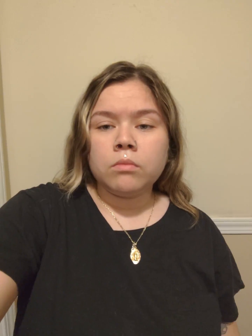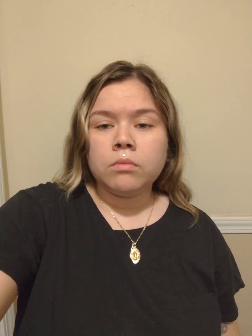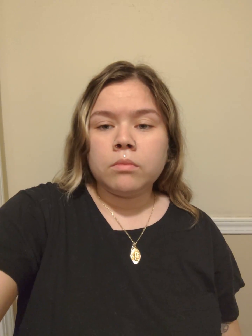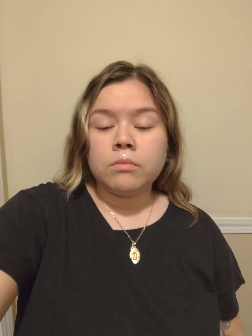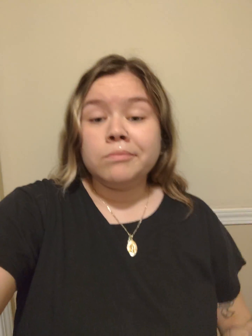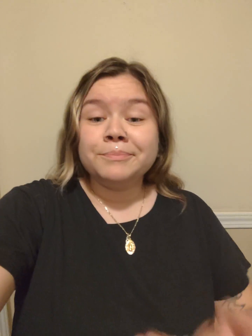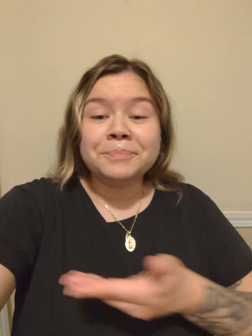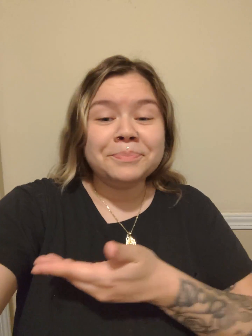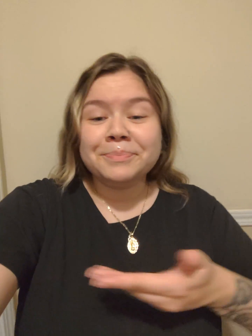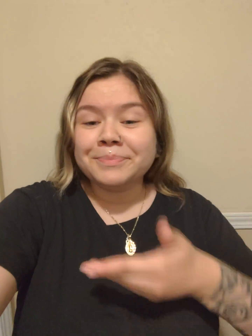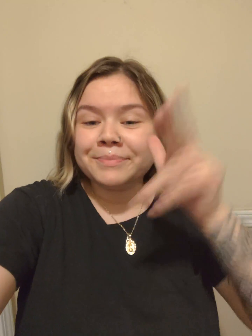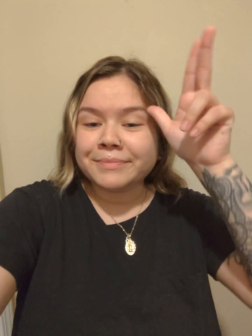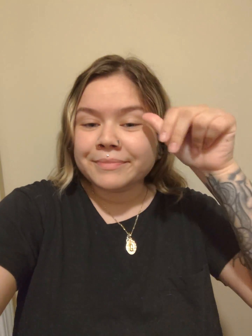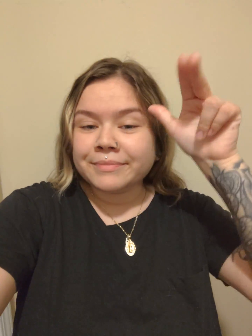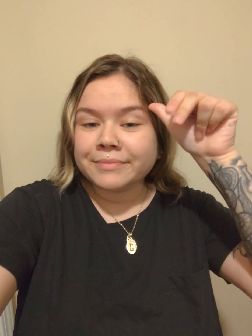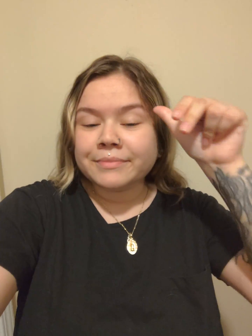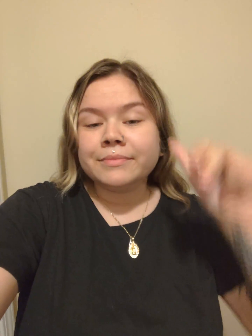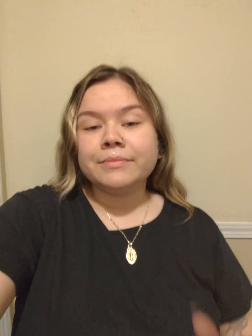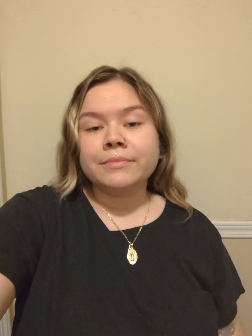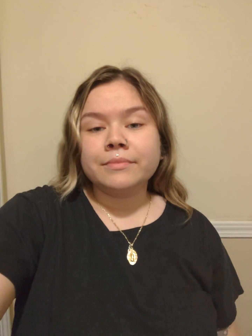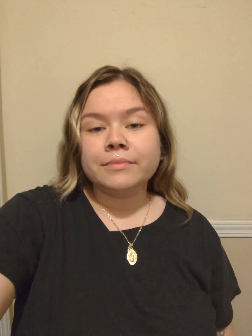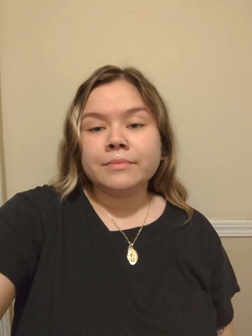pony